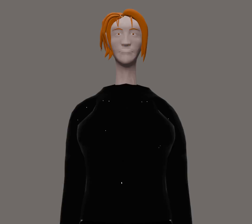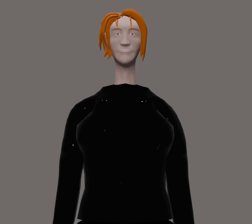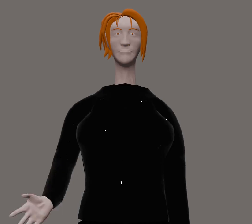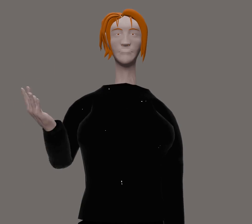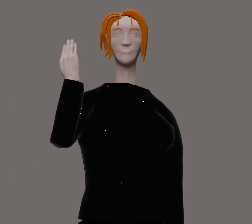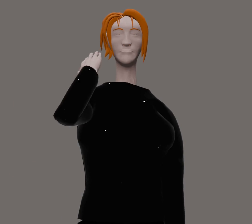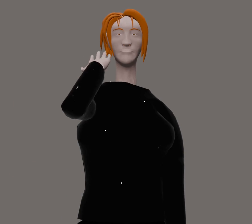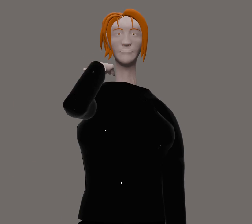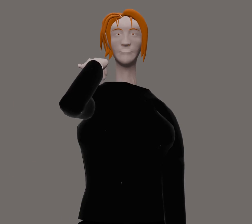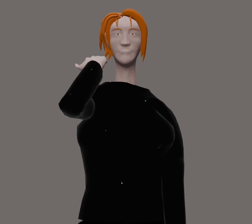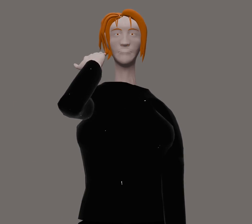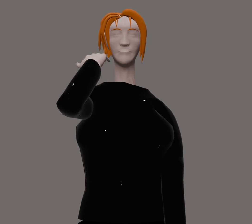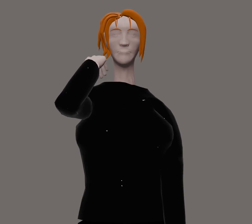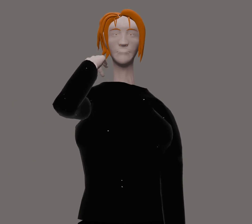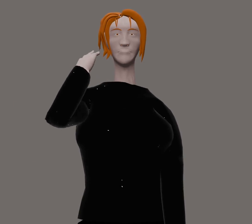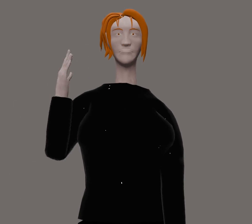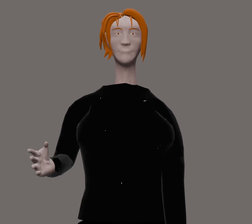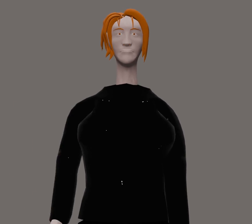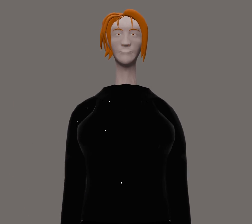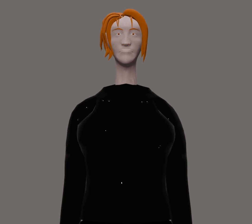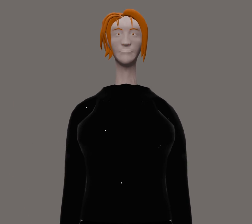Before